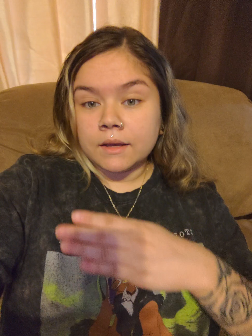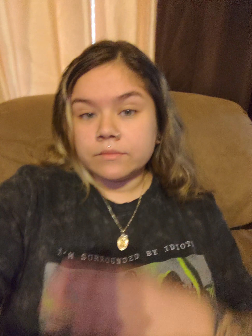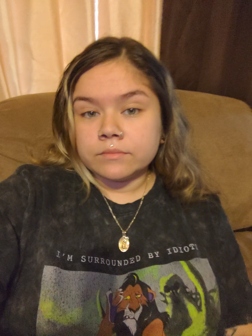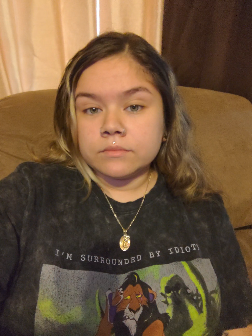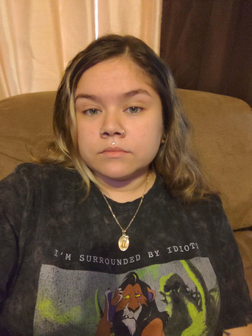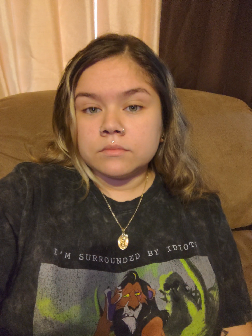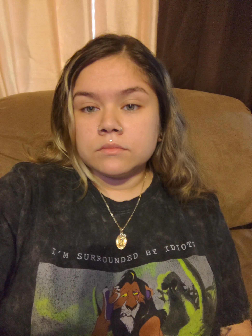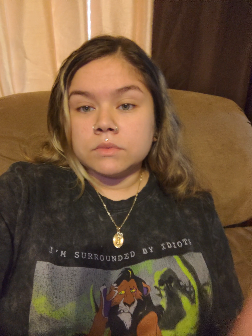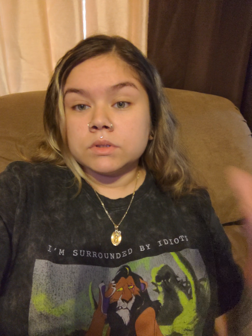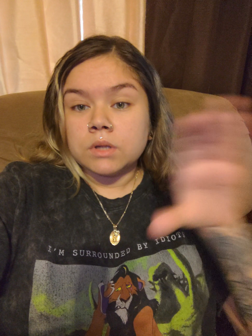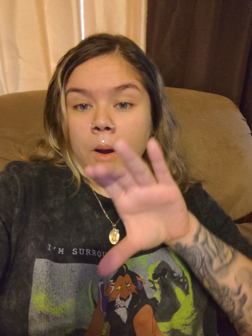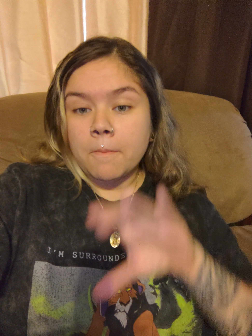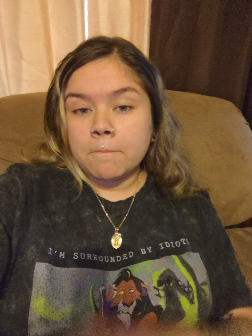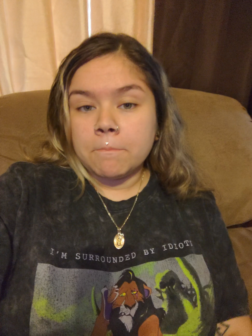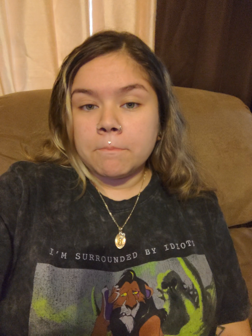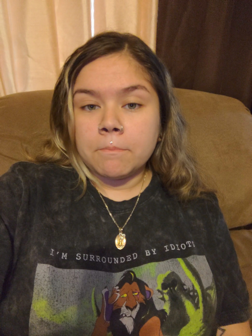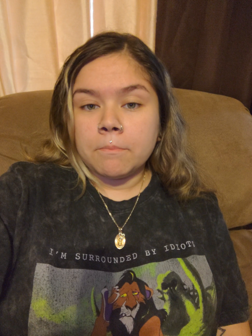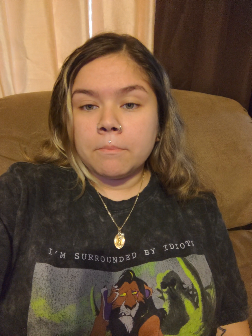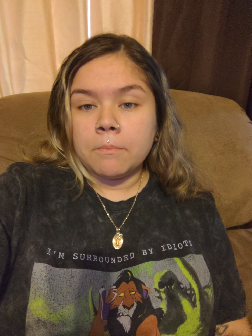dump